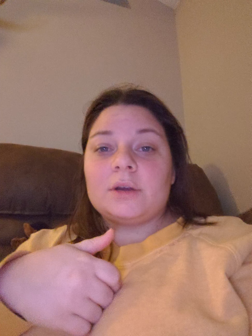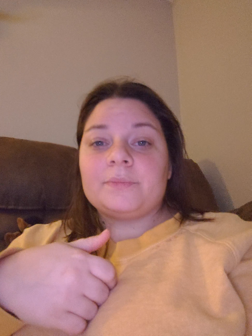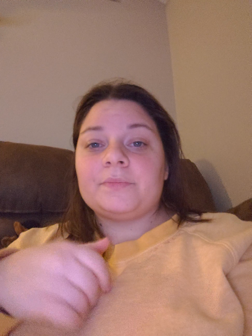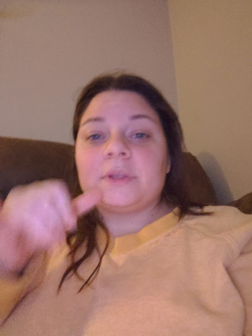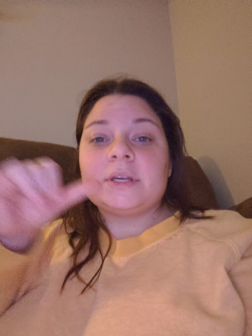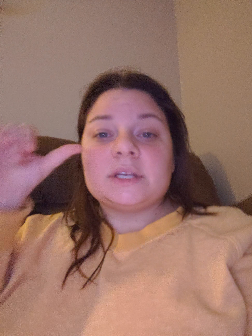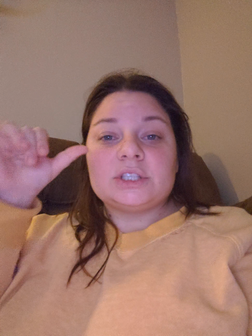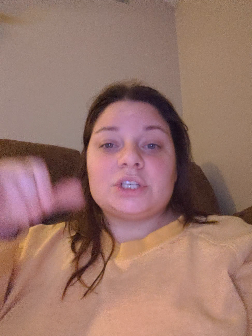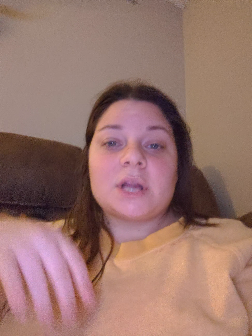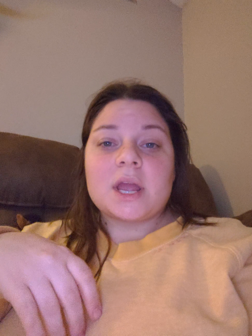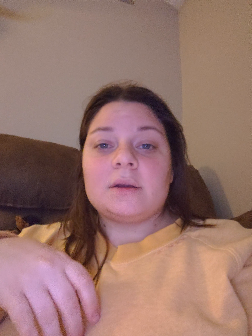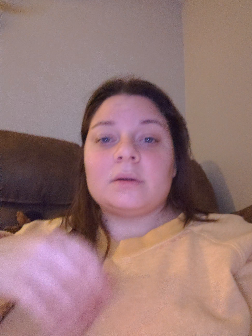yesterday